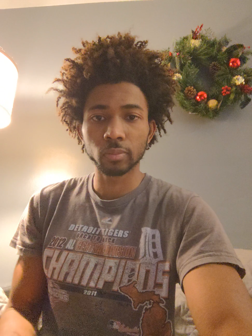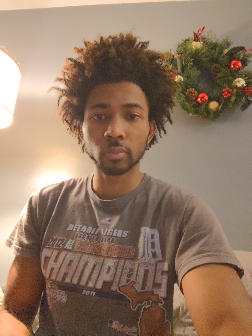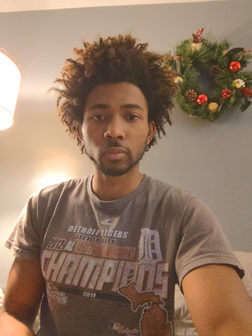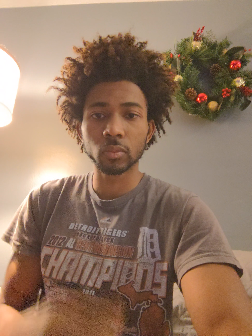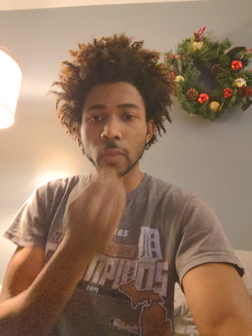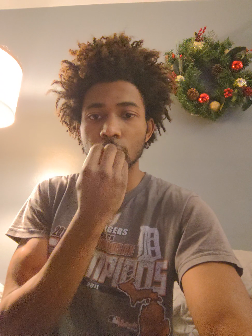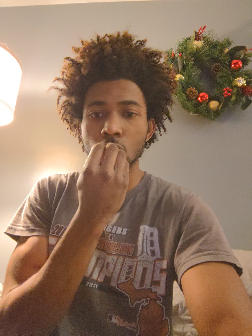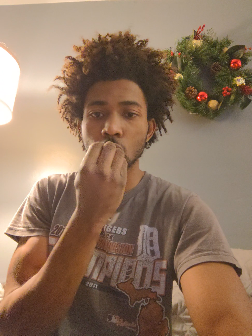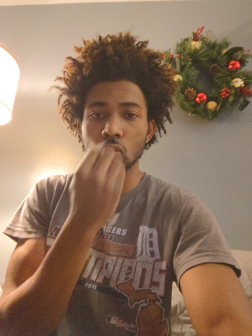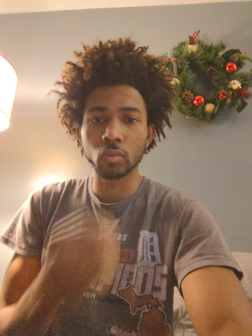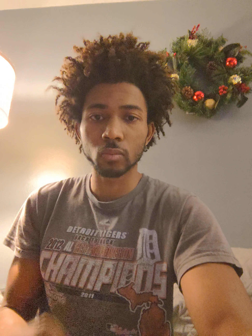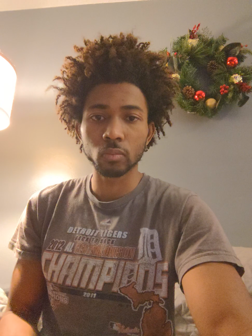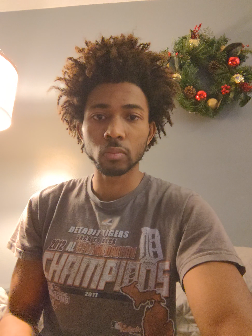food